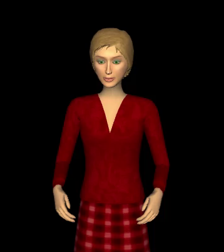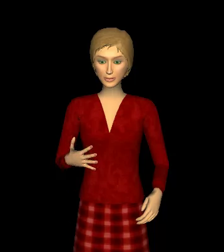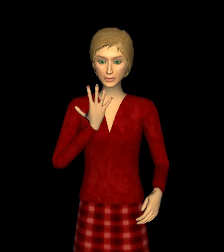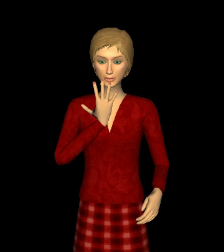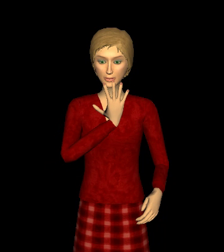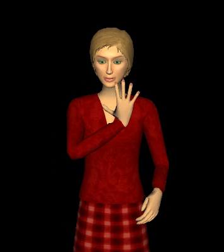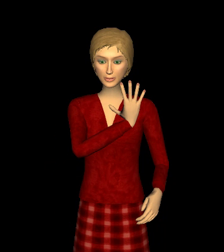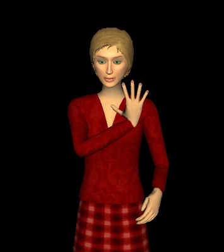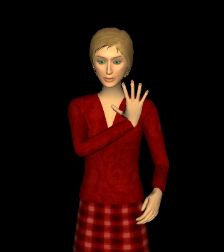لطيف